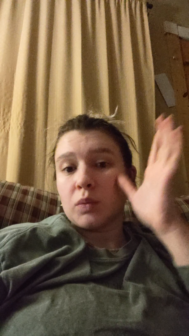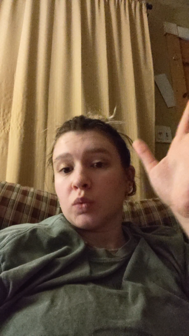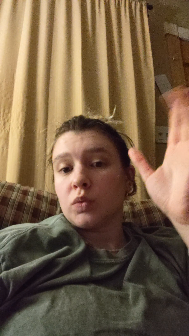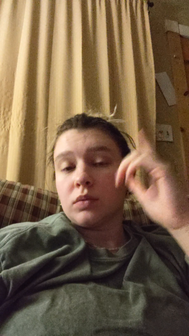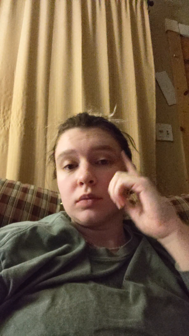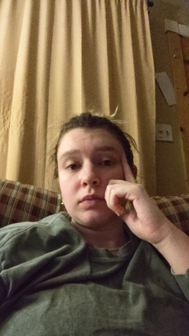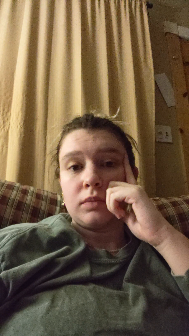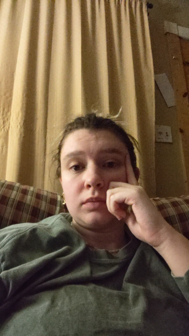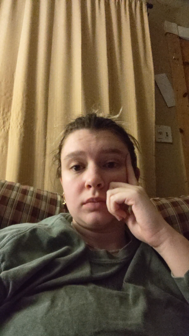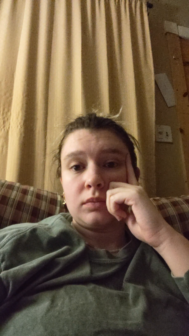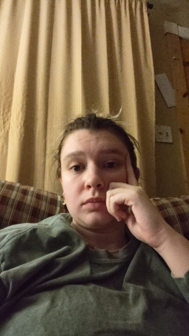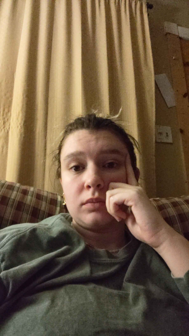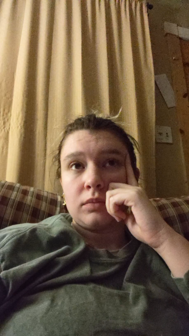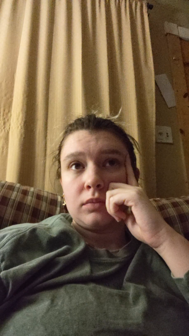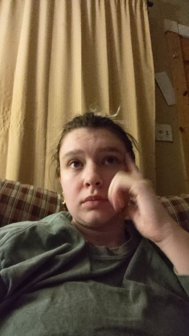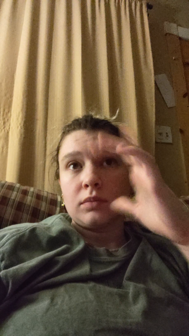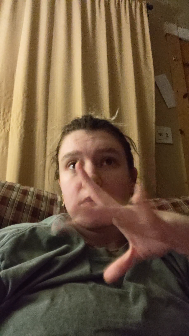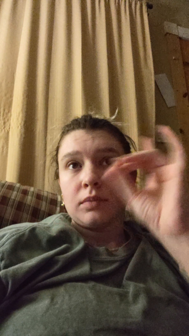pick